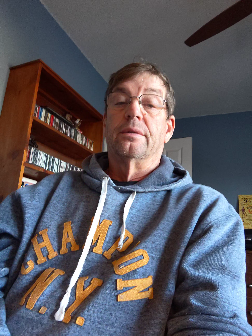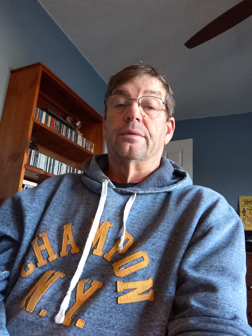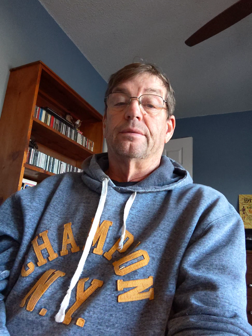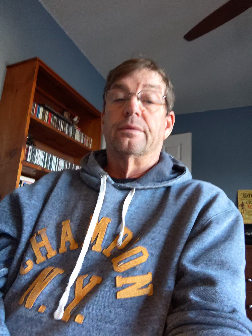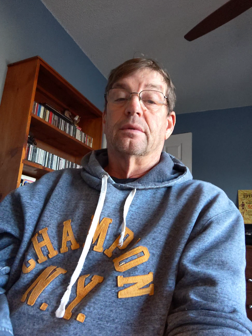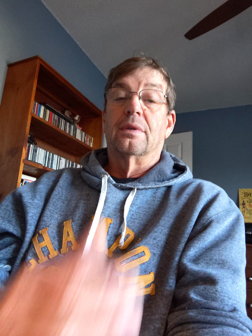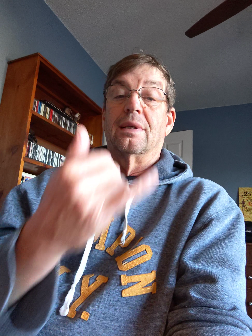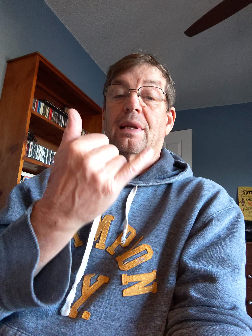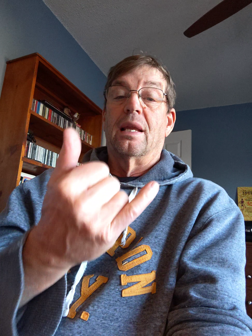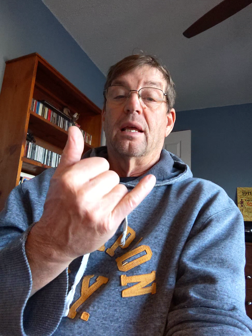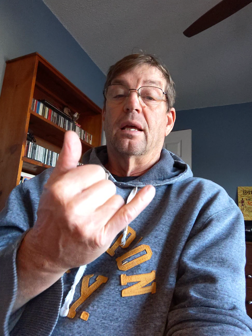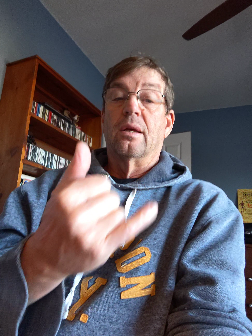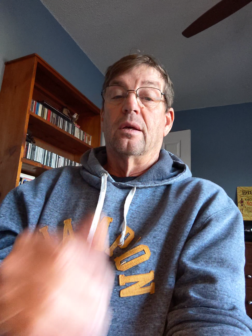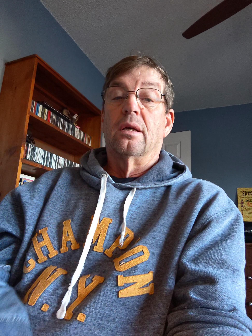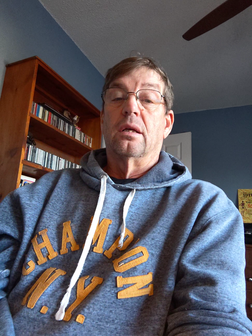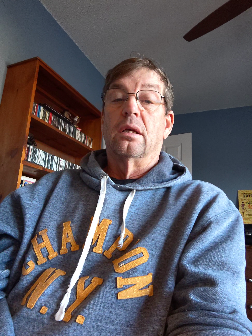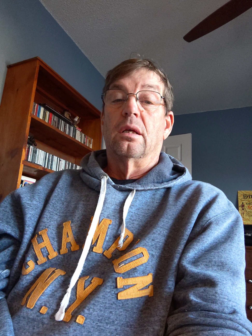now